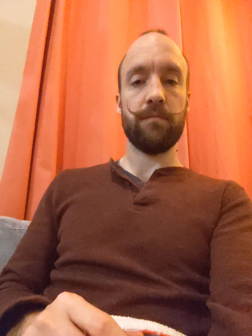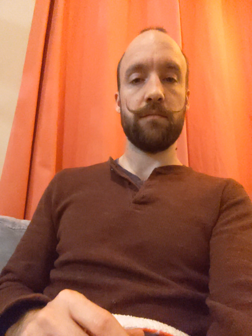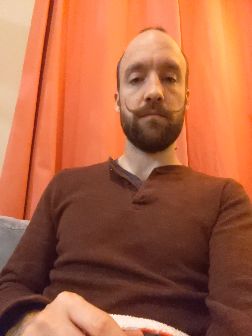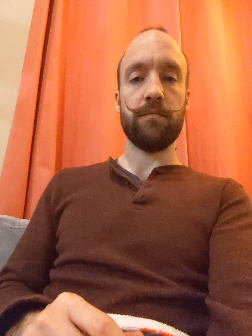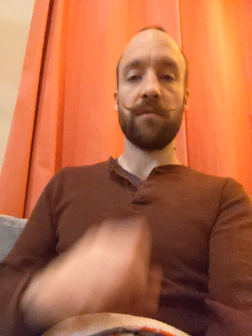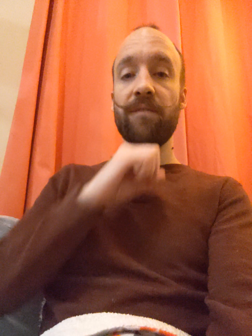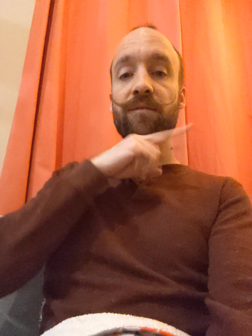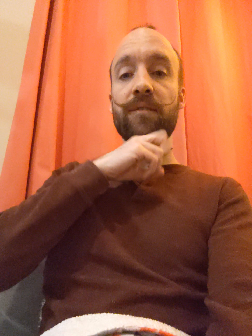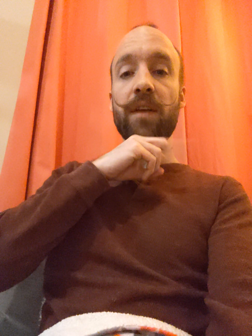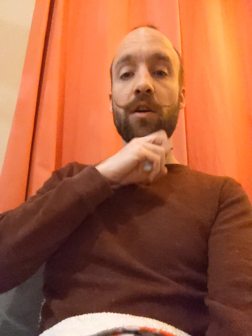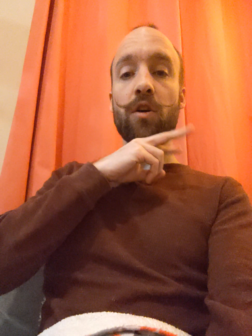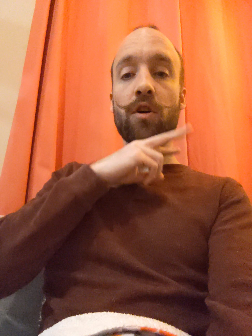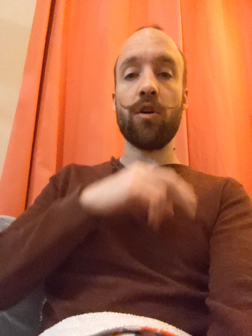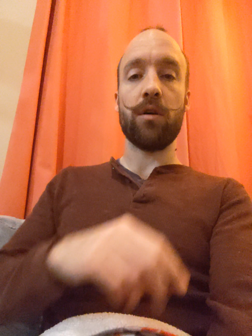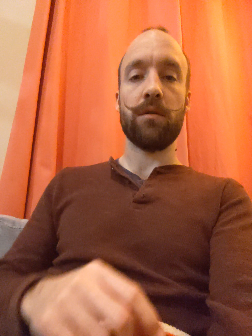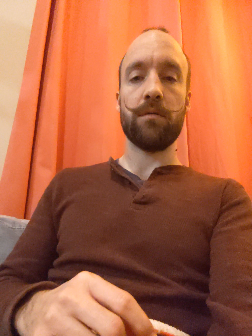frog